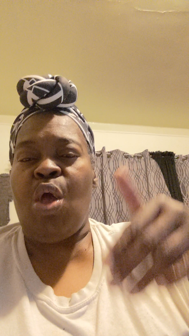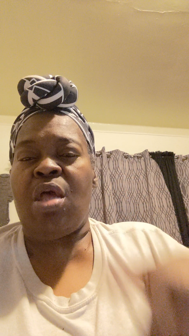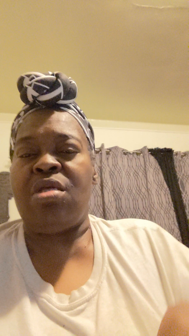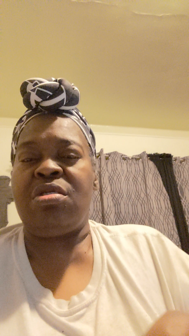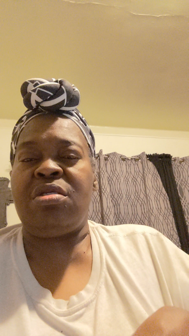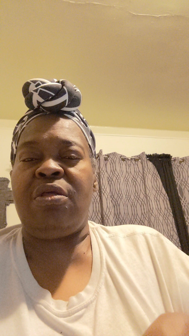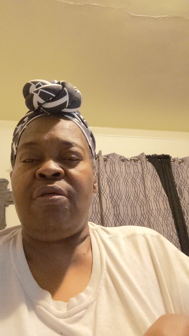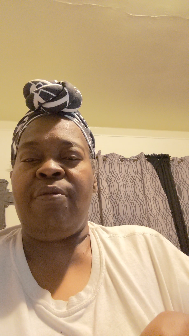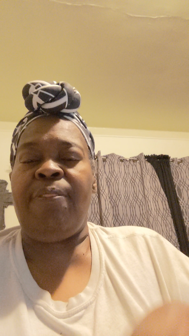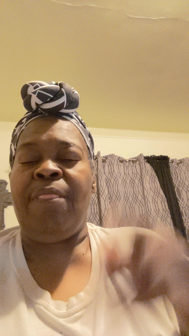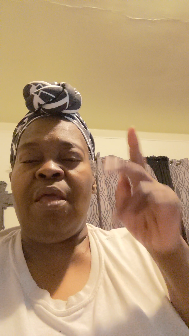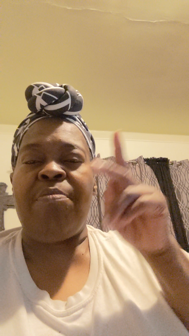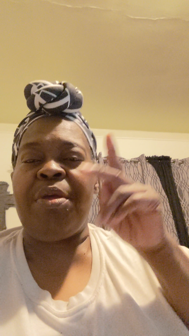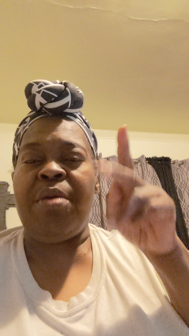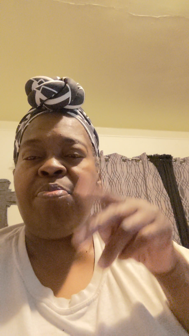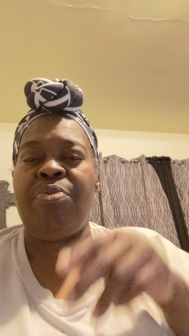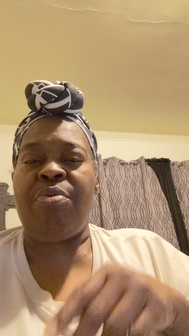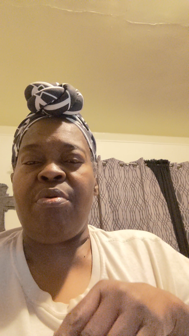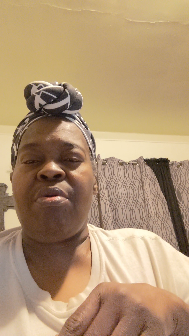people